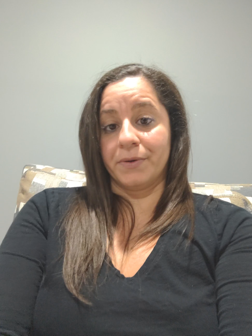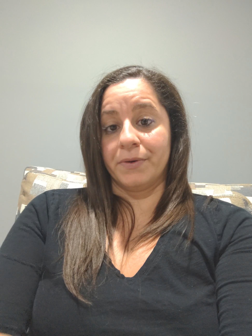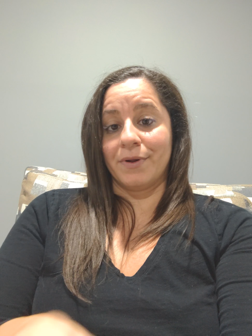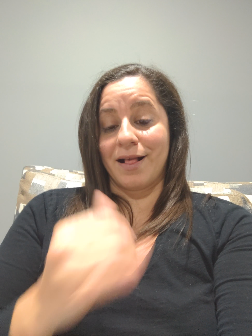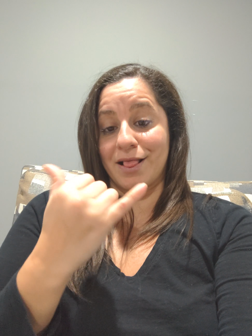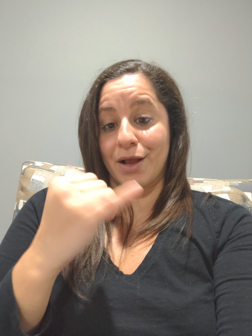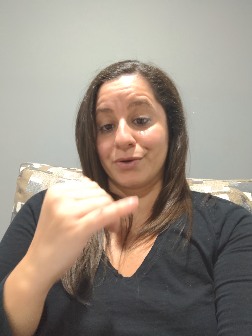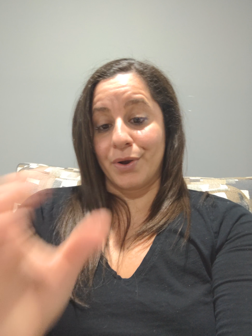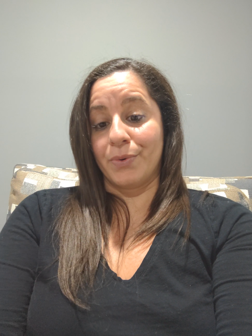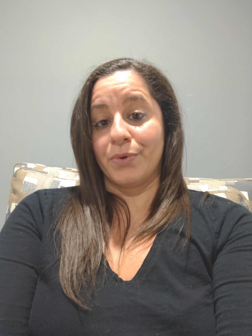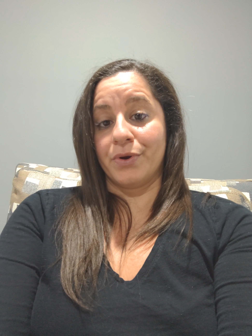yellow